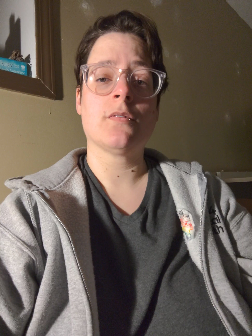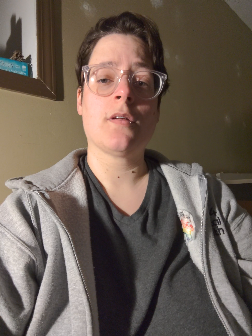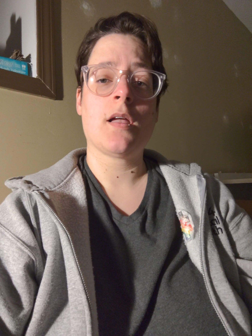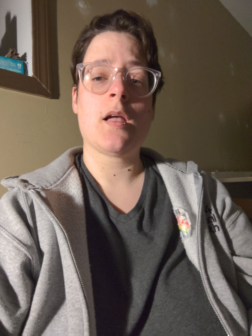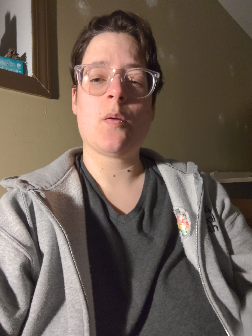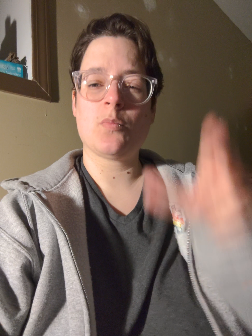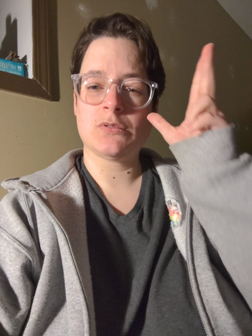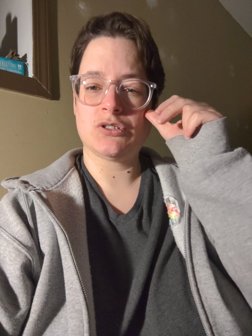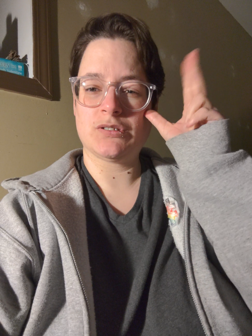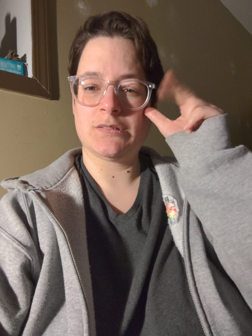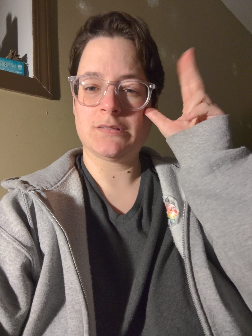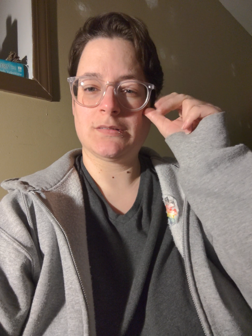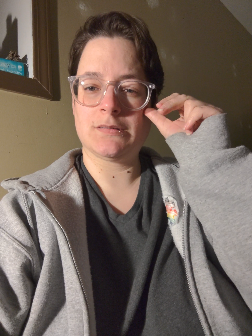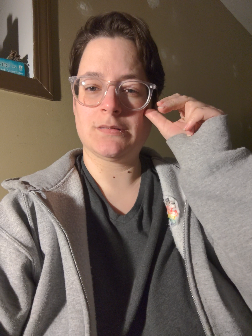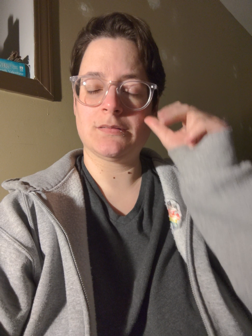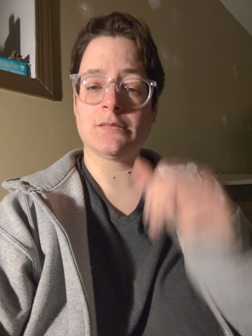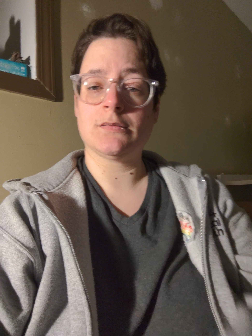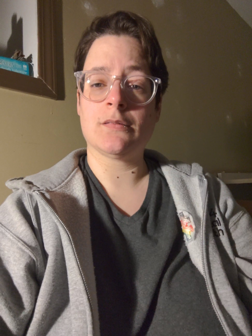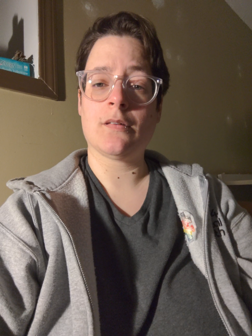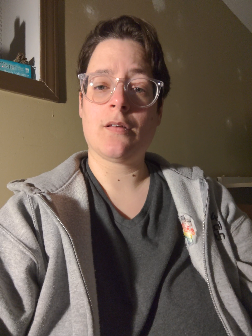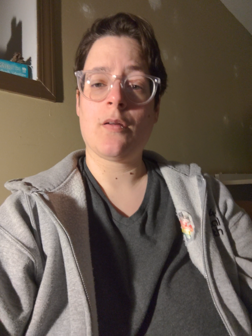horse